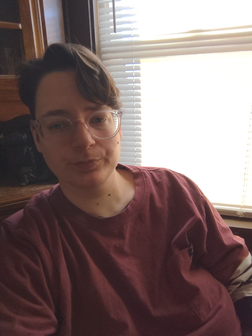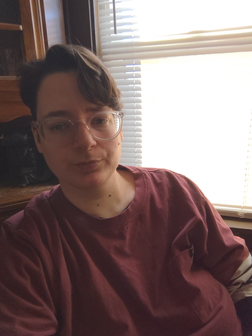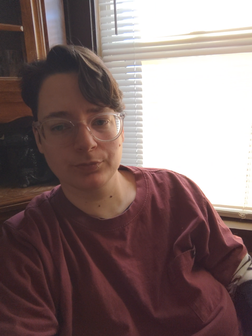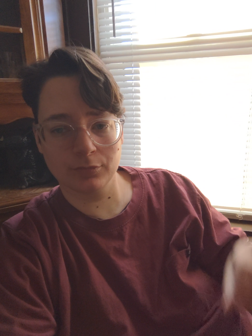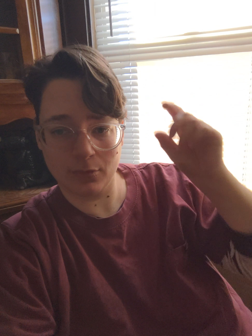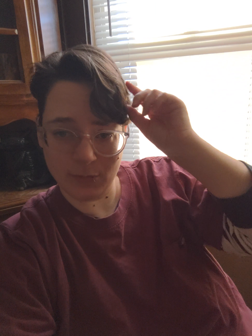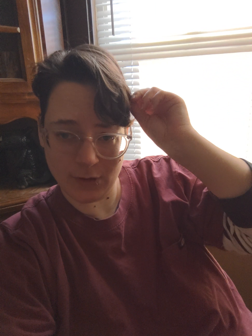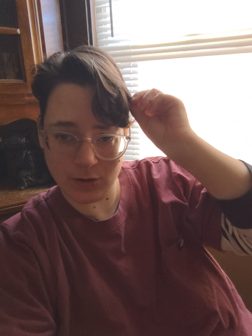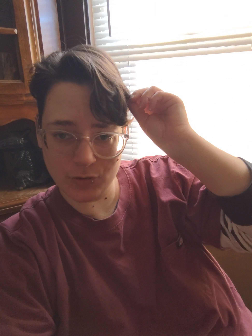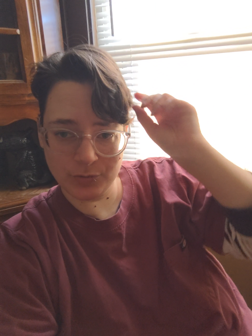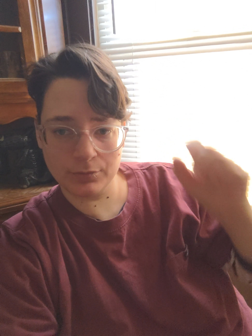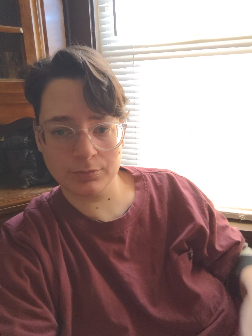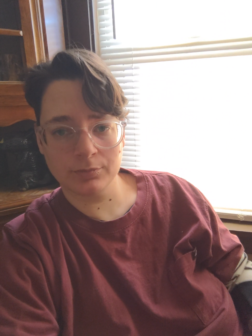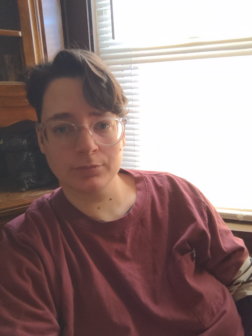hair